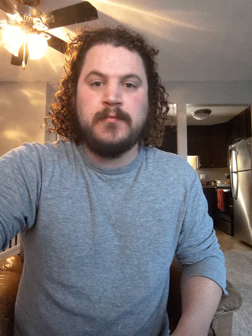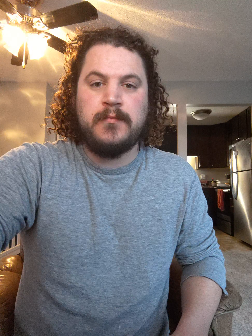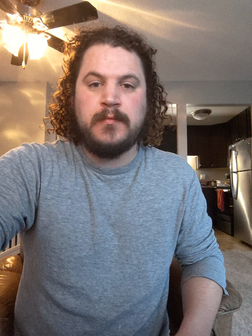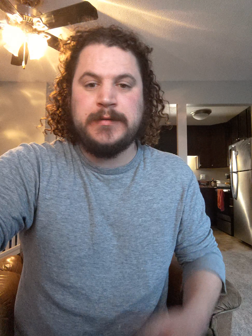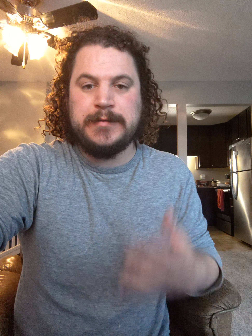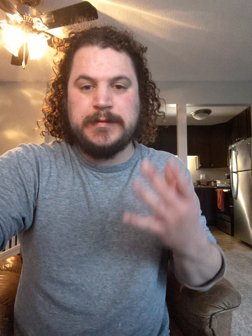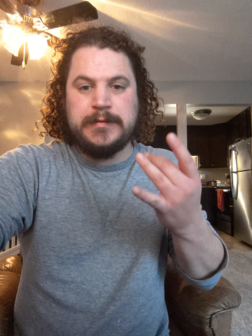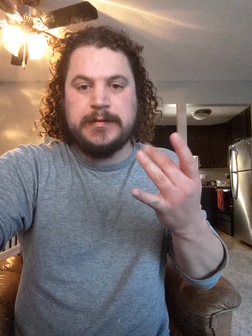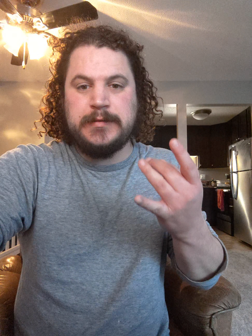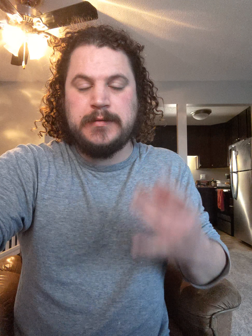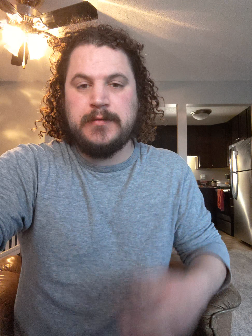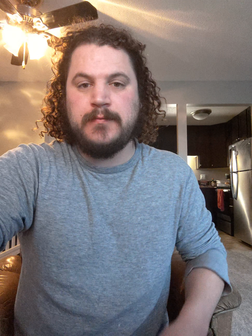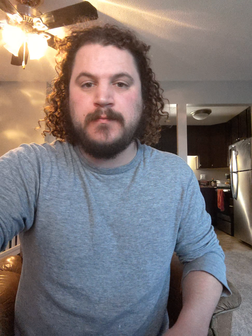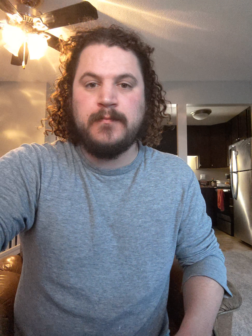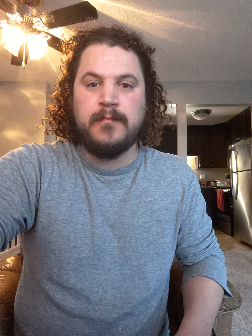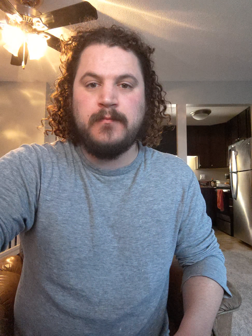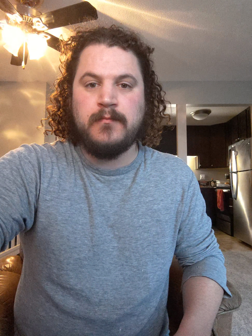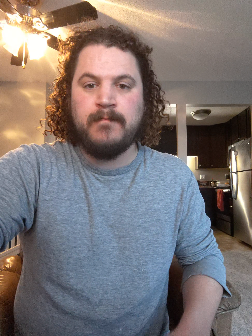sticky